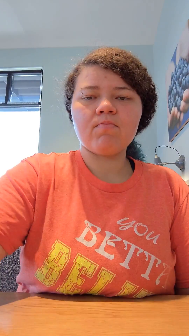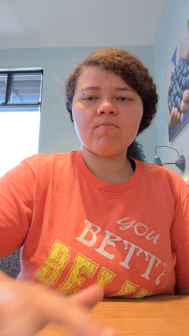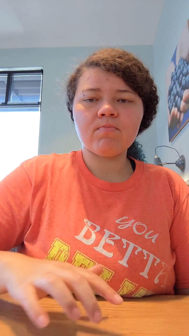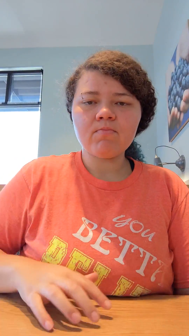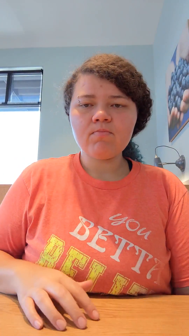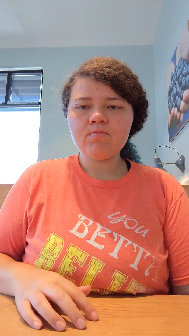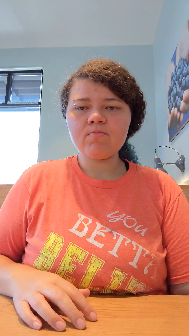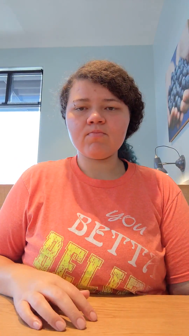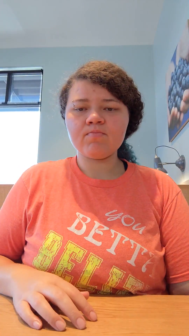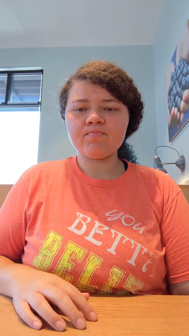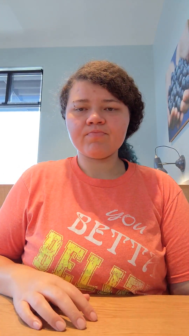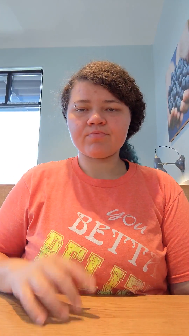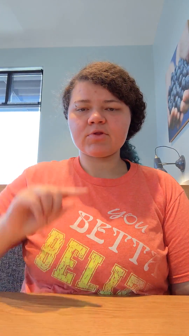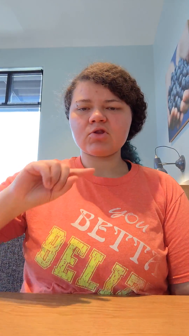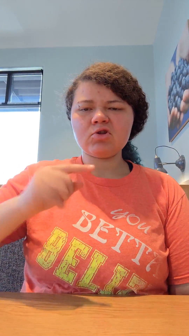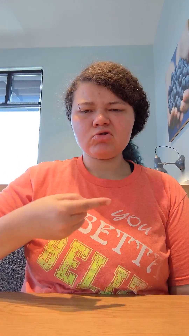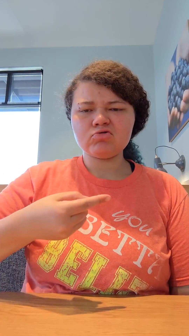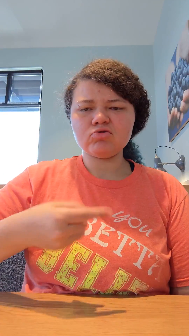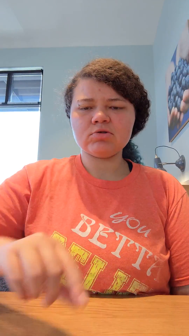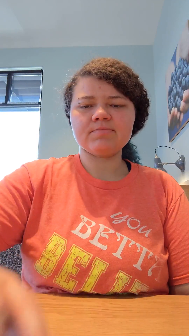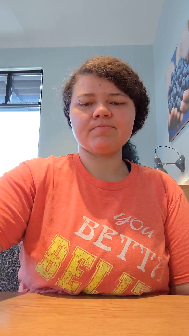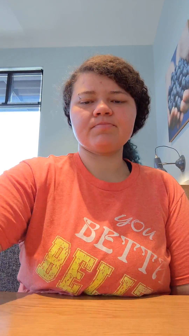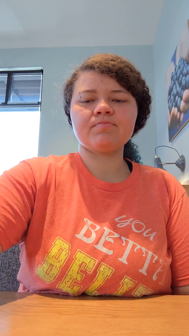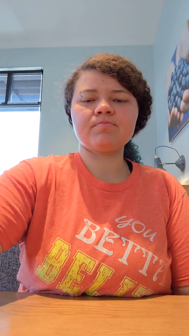hurt